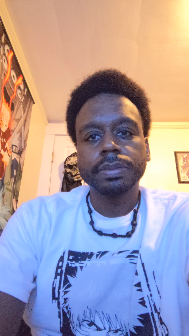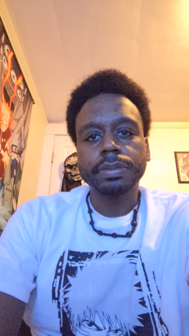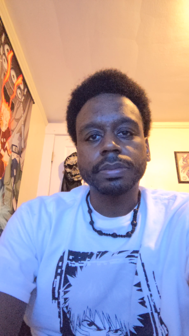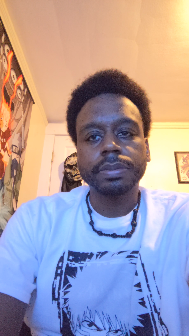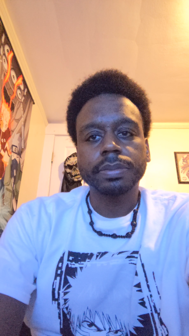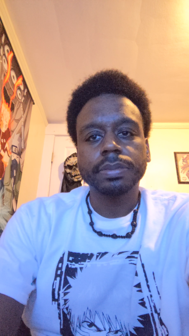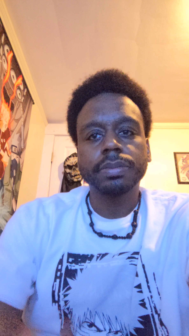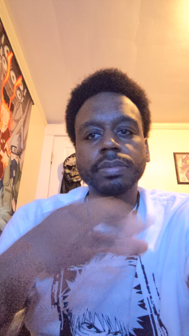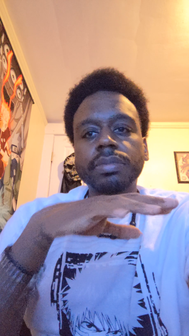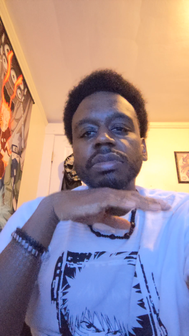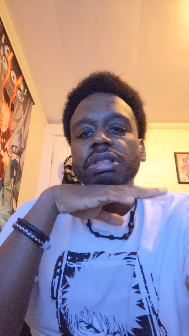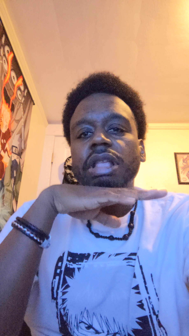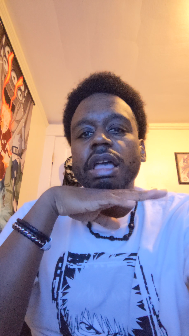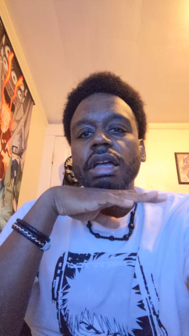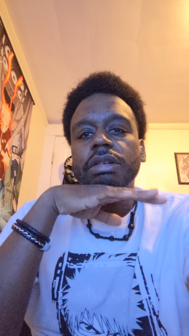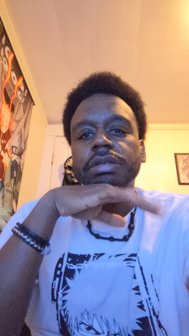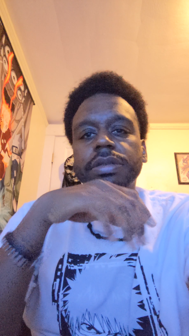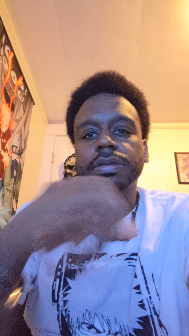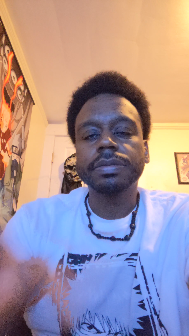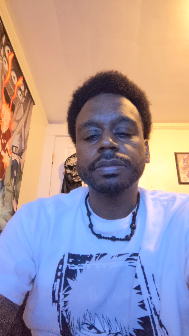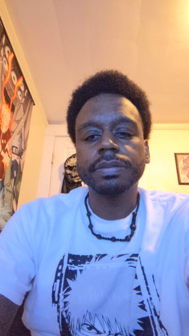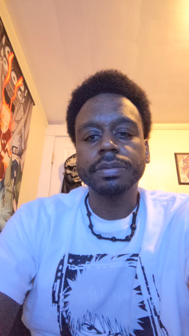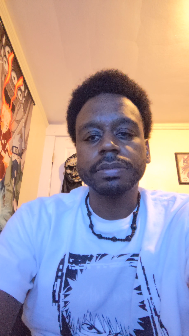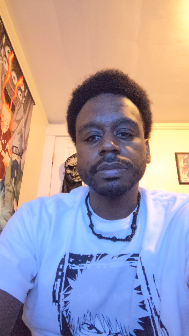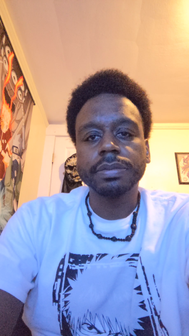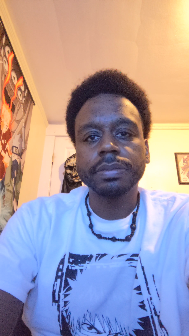naughty